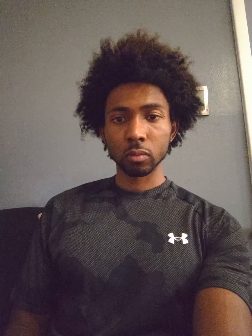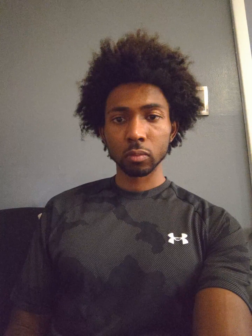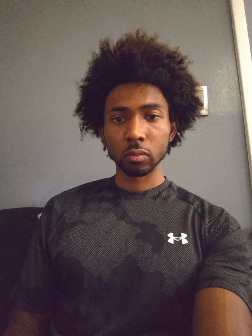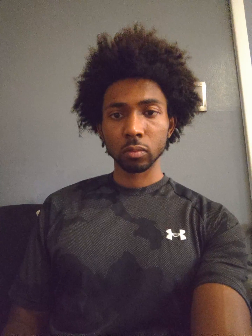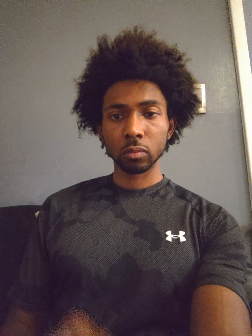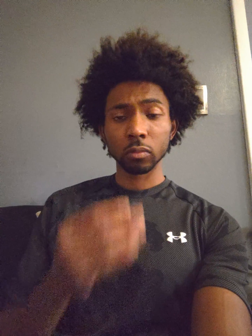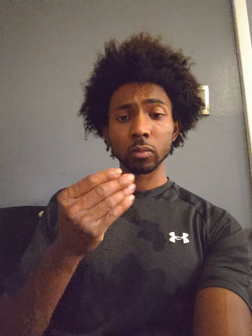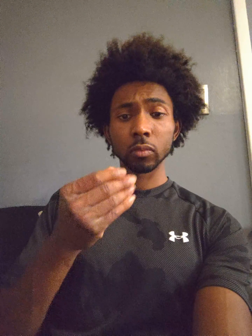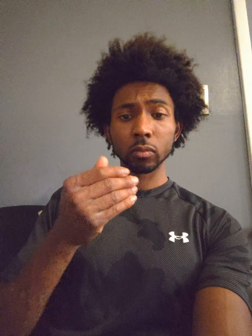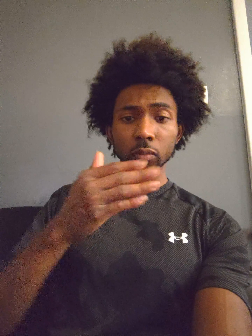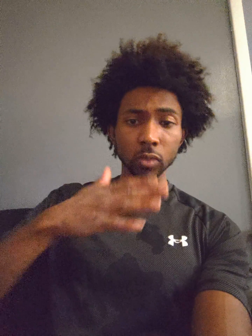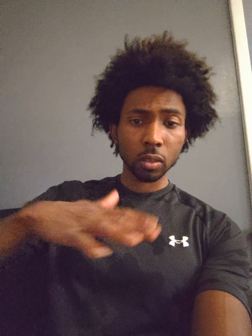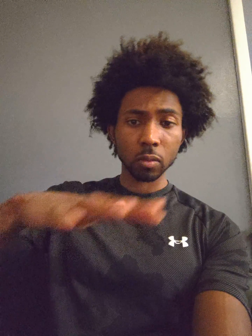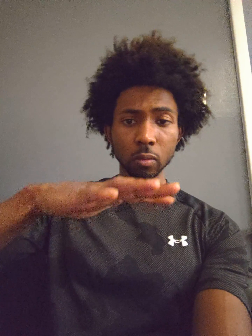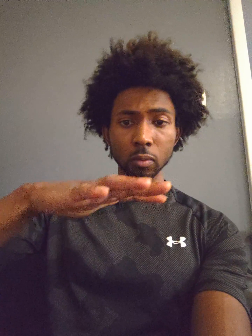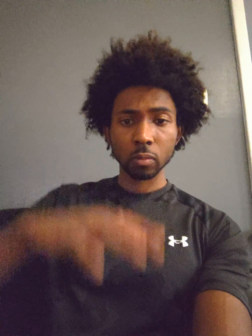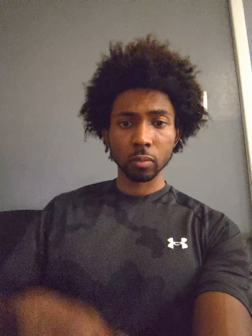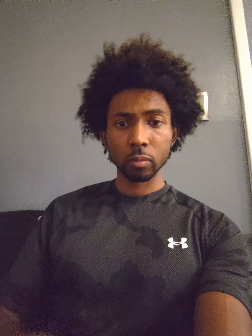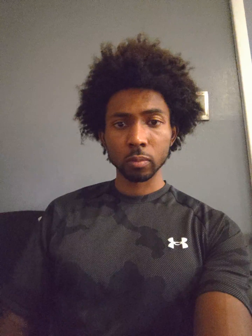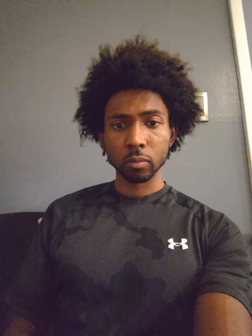garden